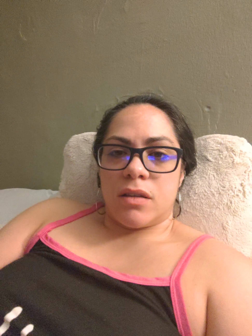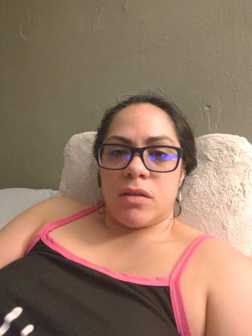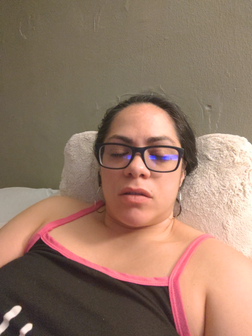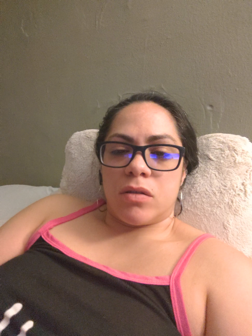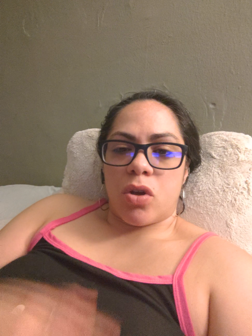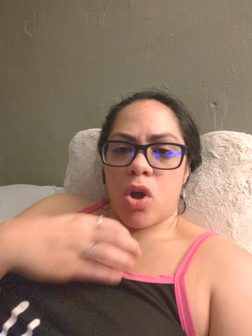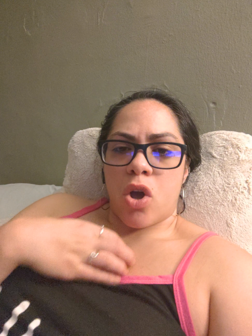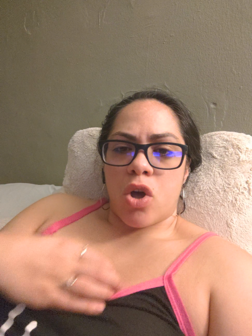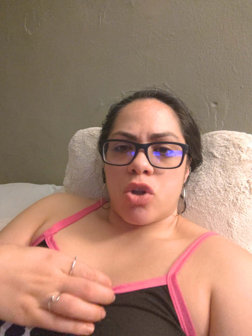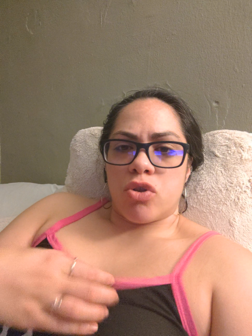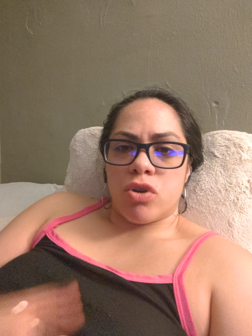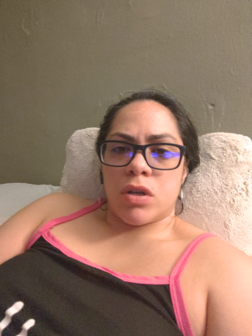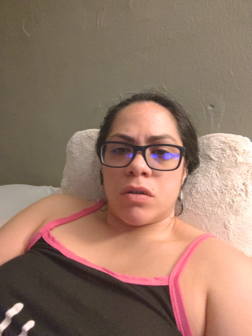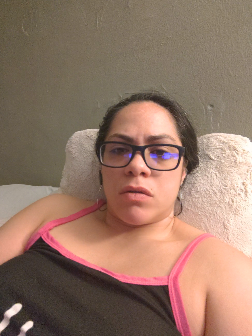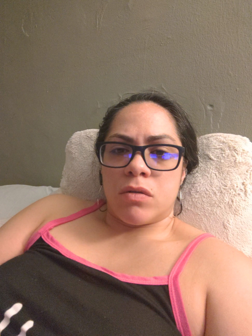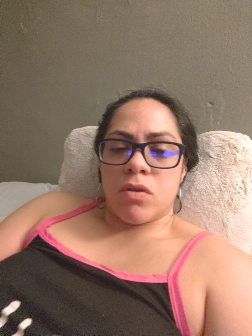hungry